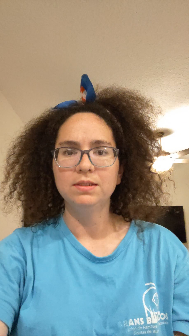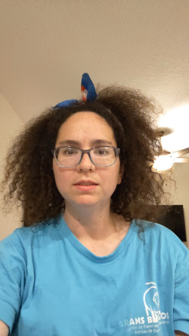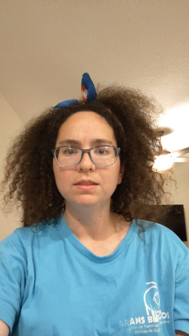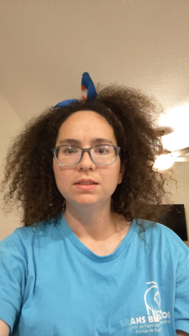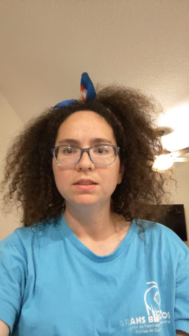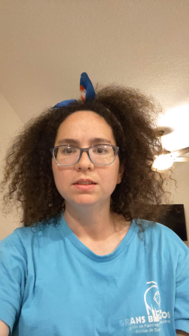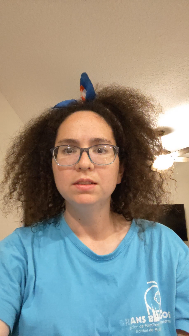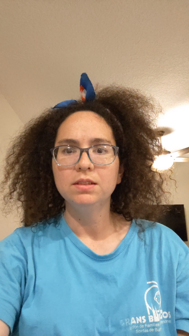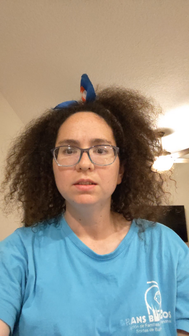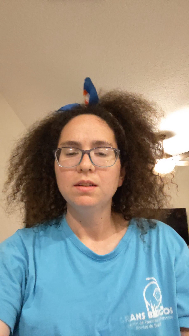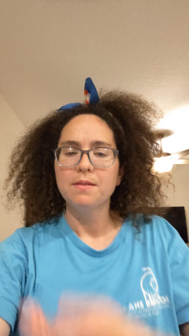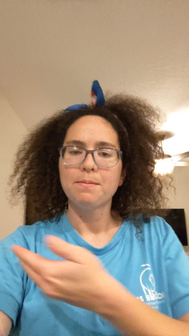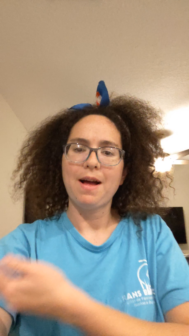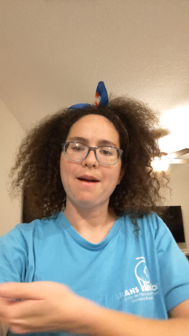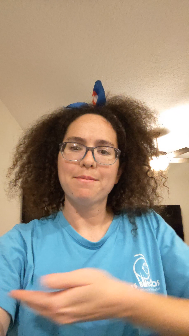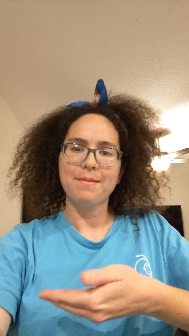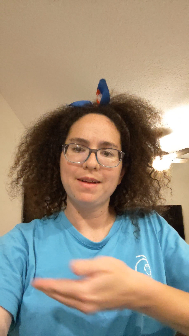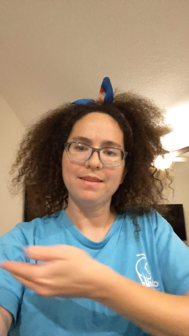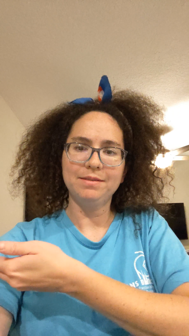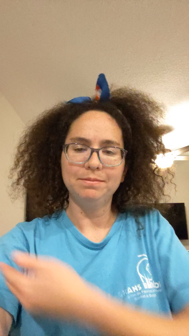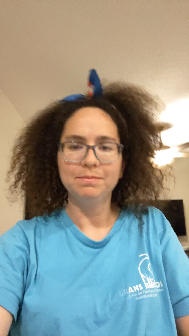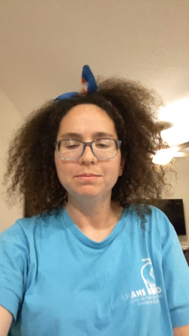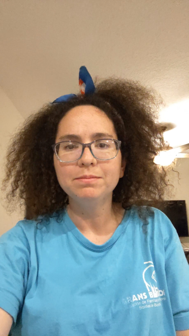baby